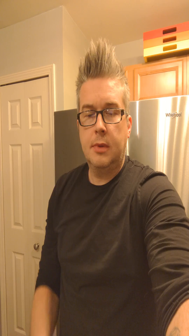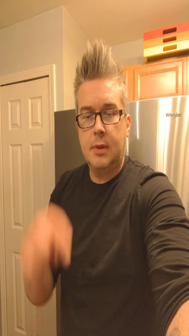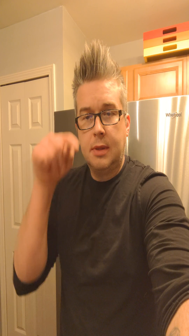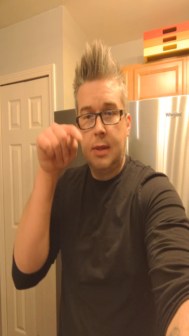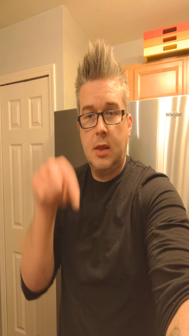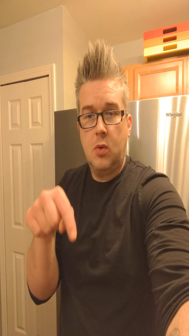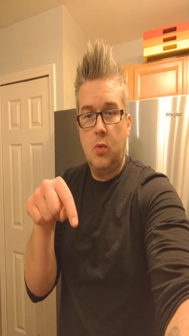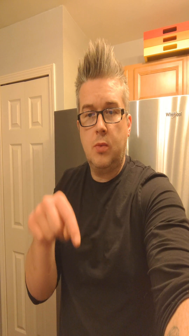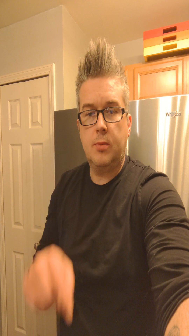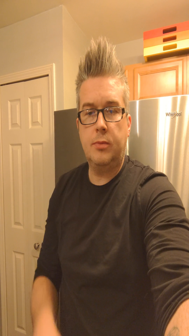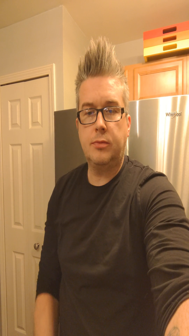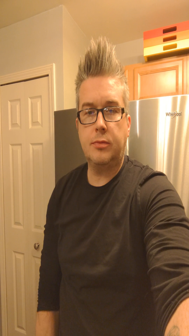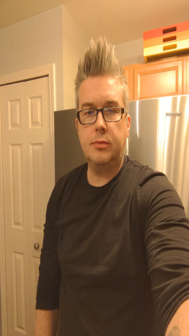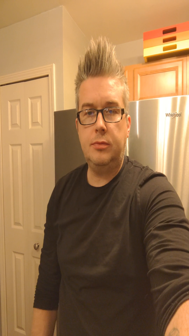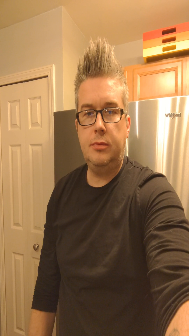down